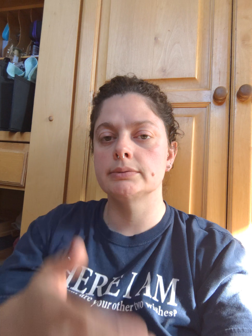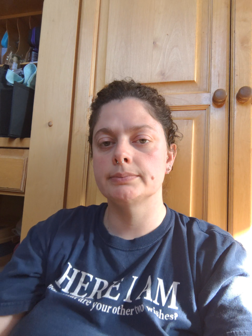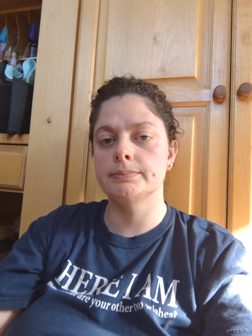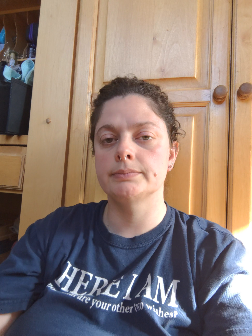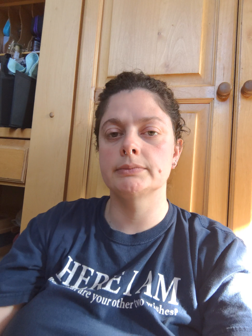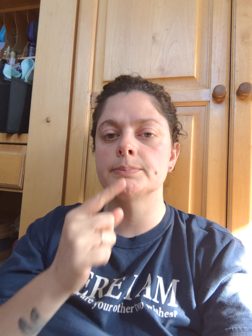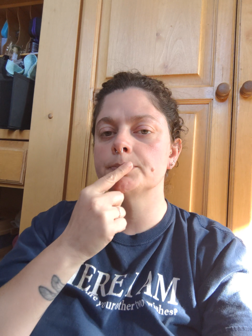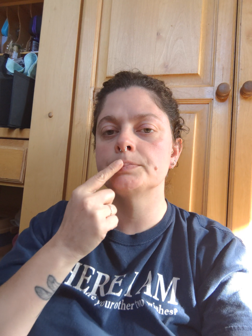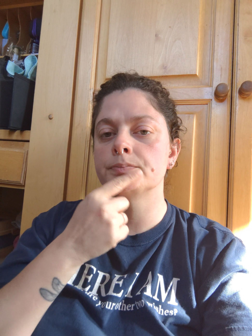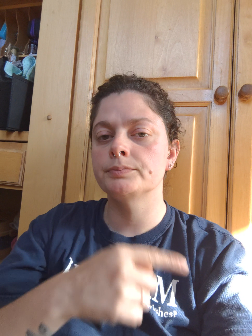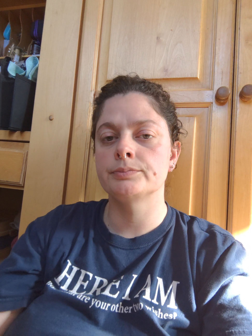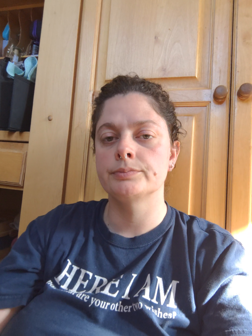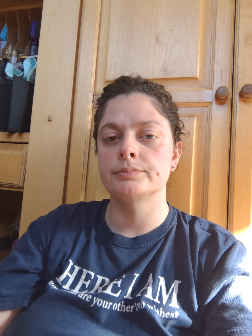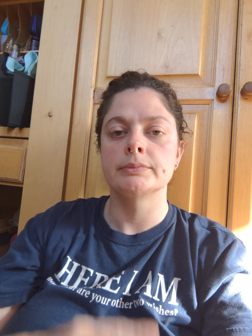lips